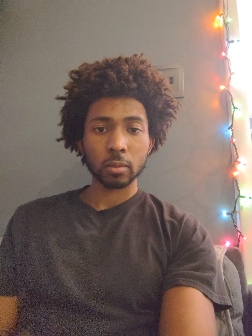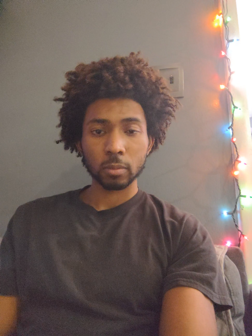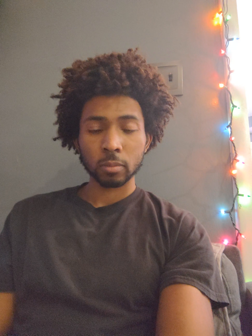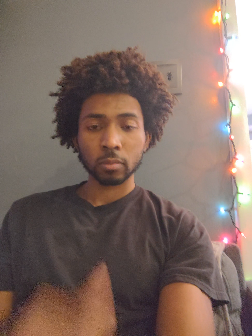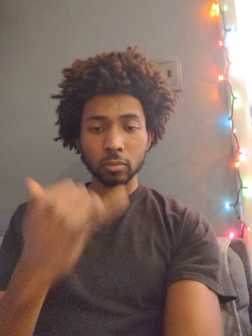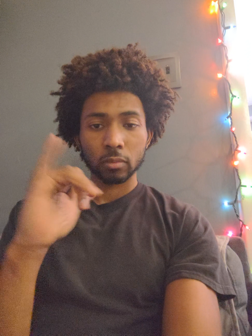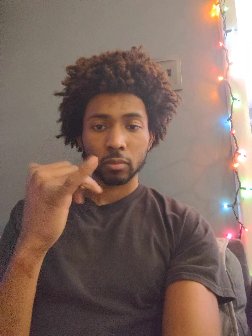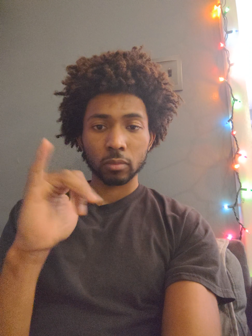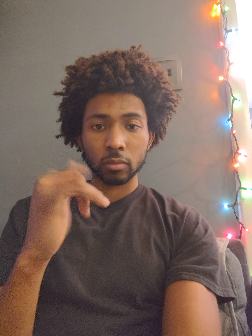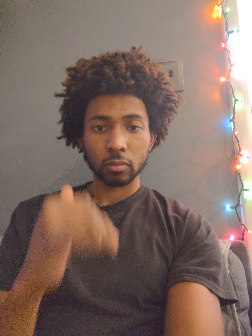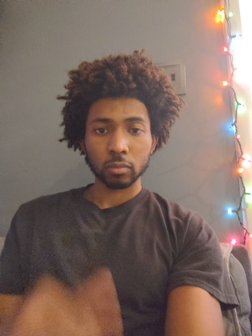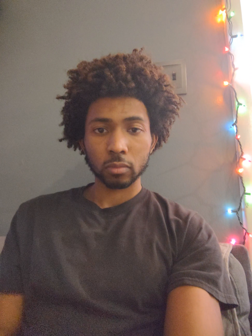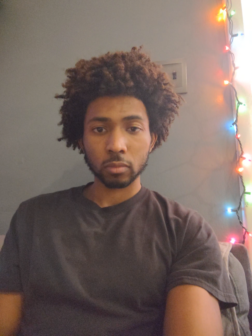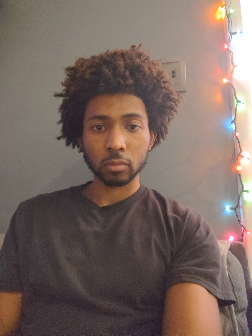yellow